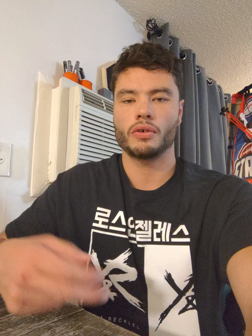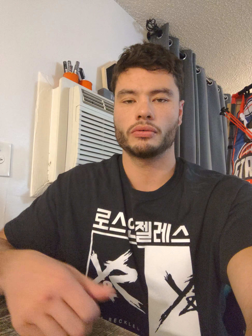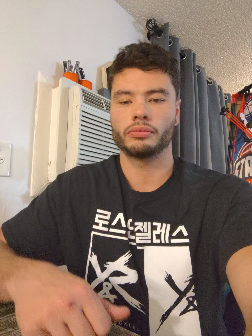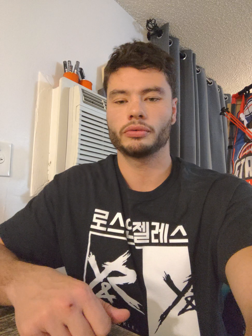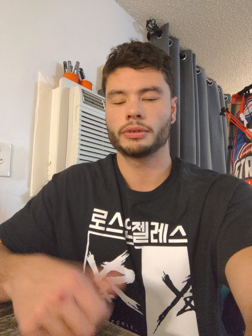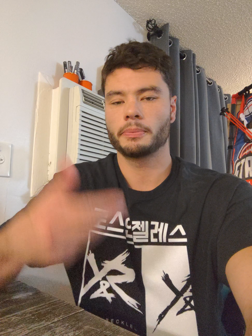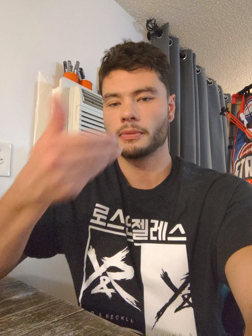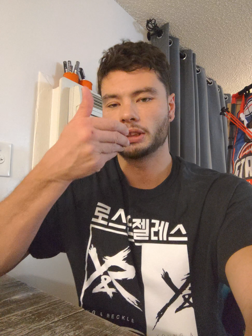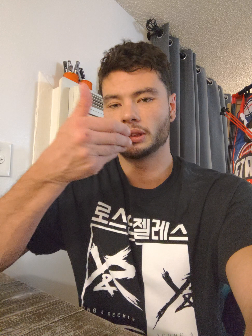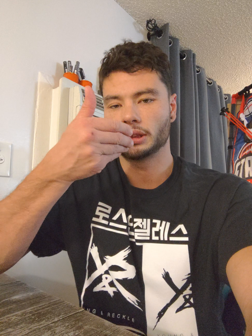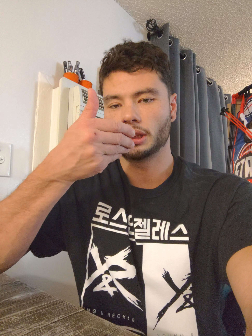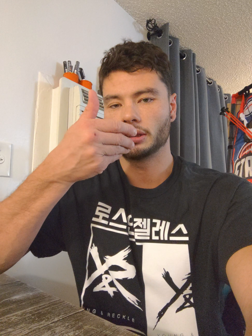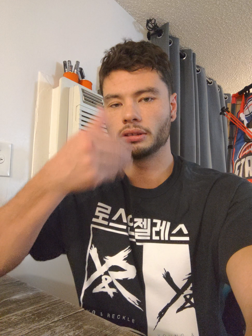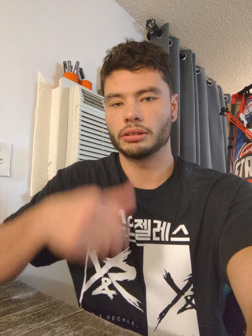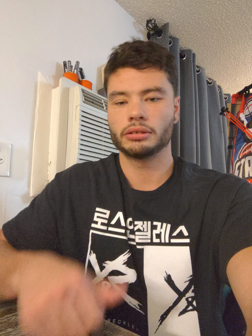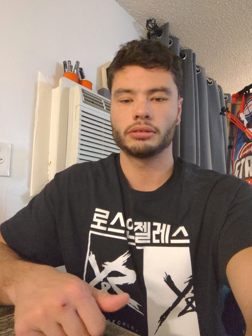pizza